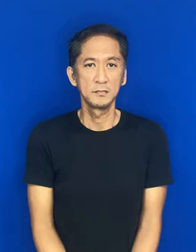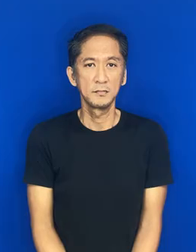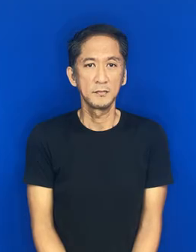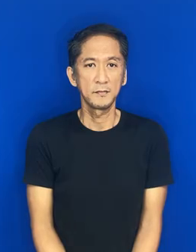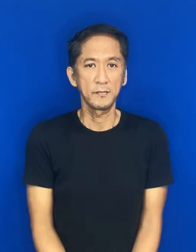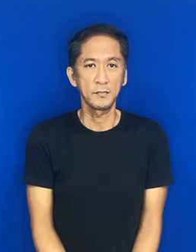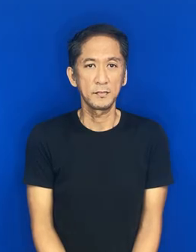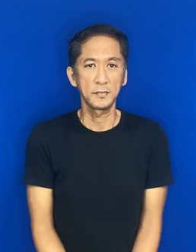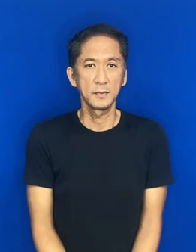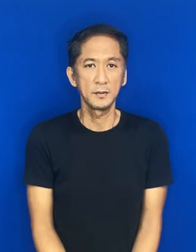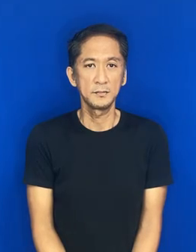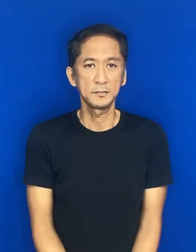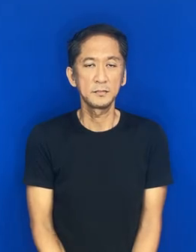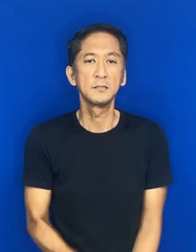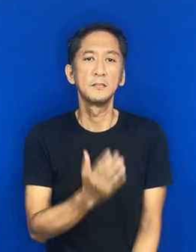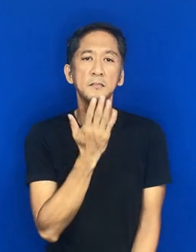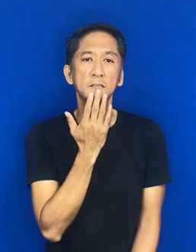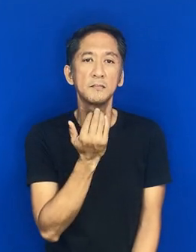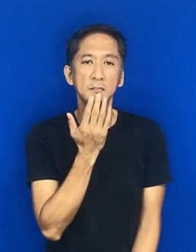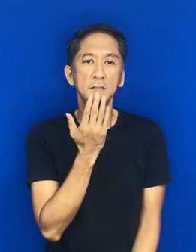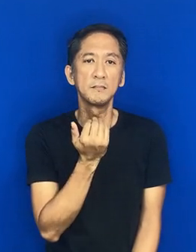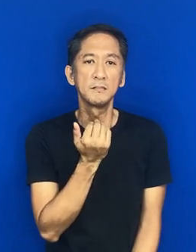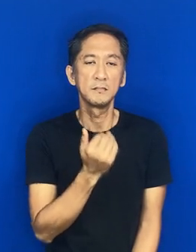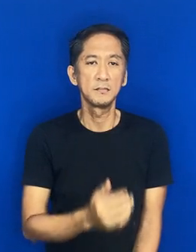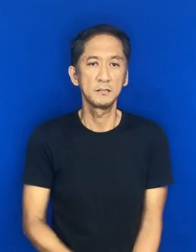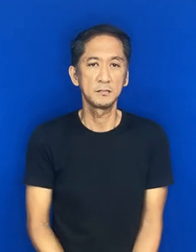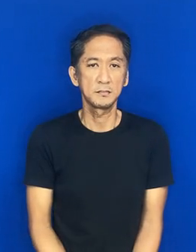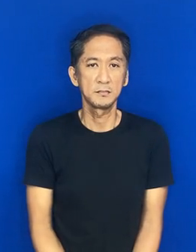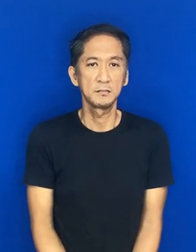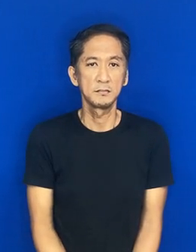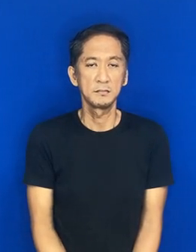sugar